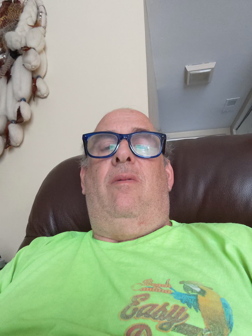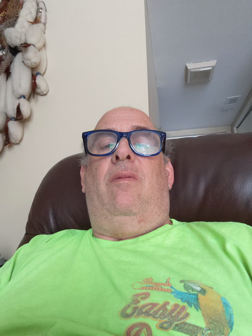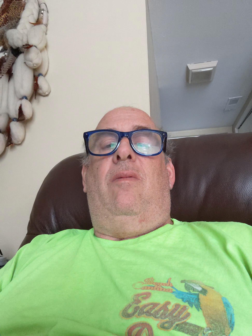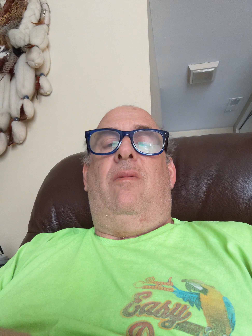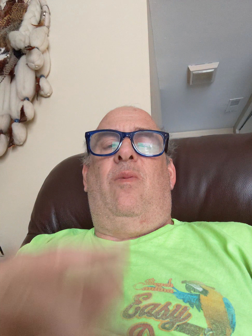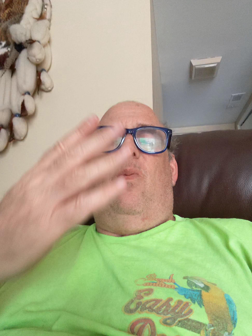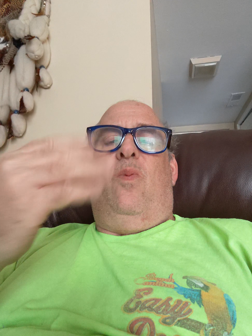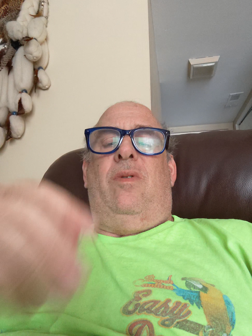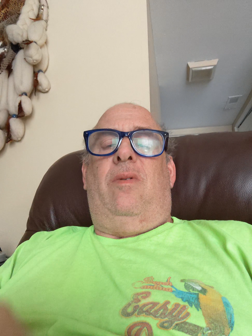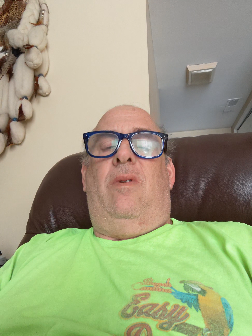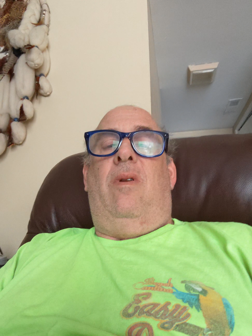wet